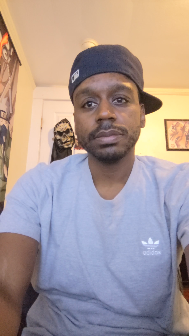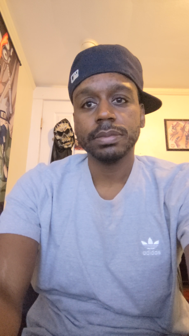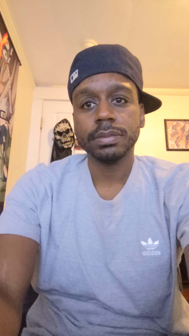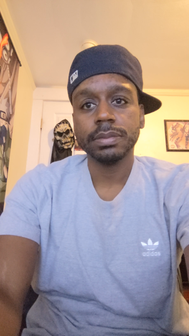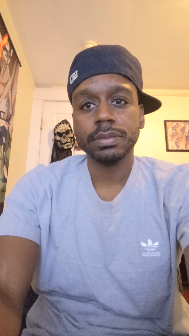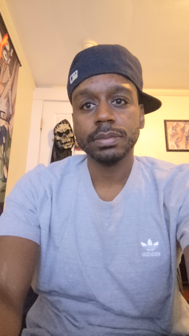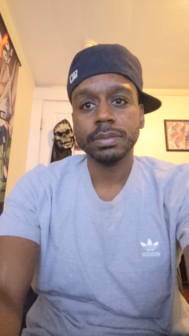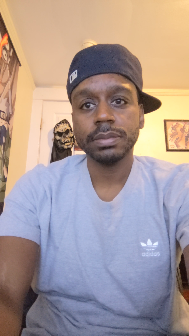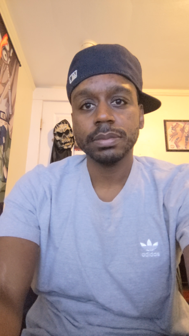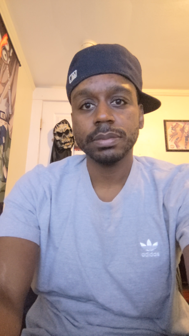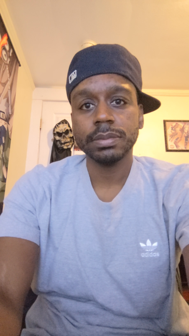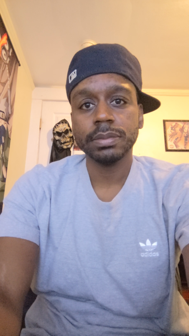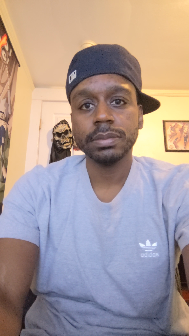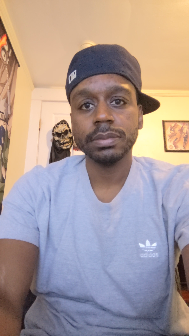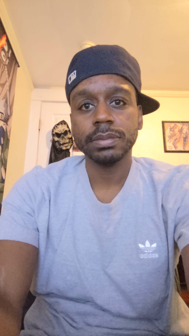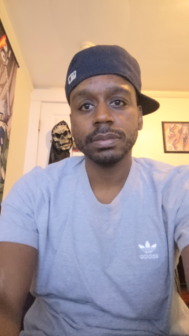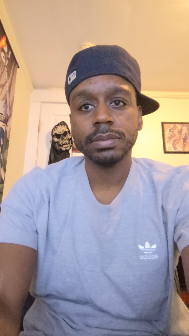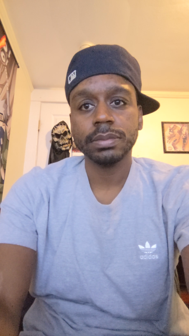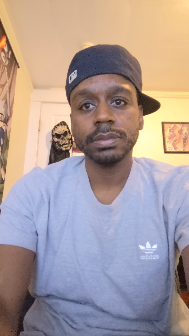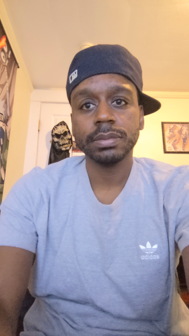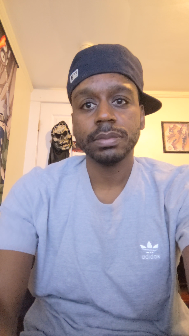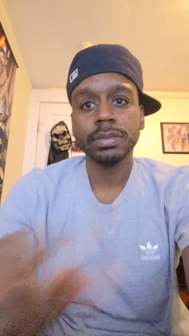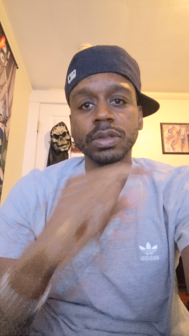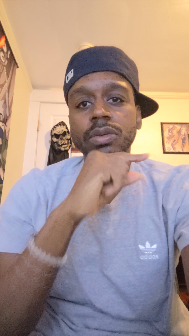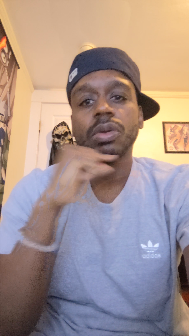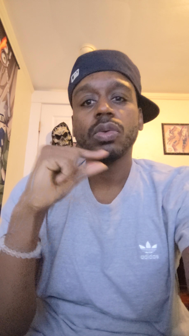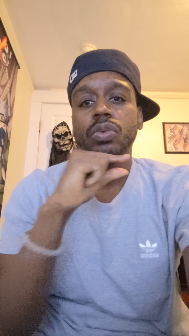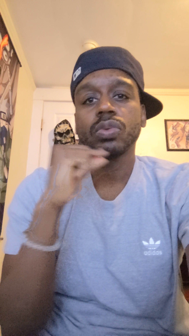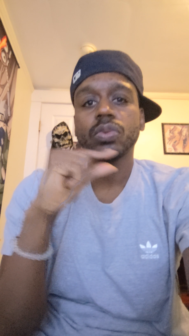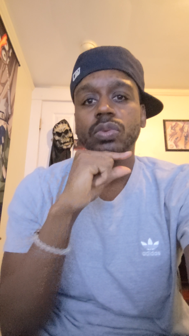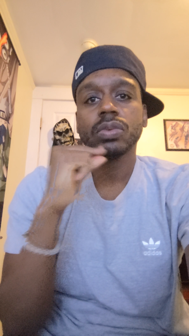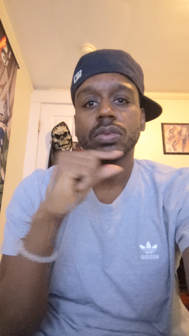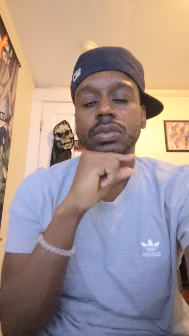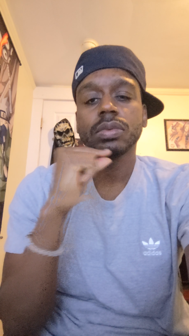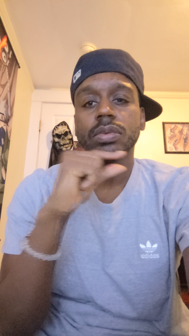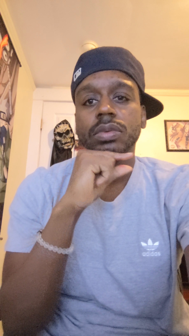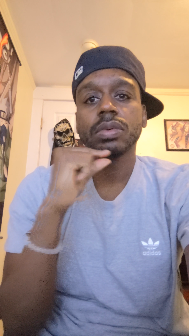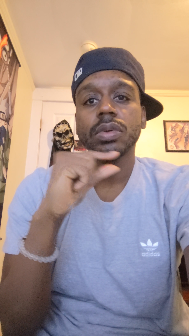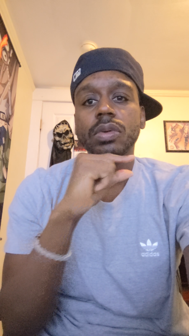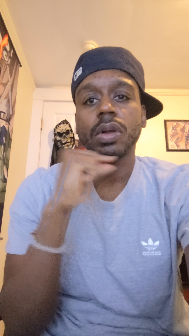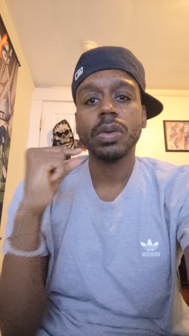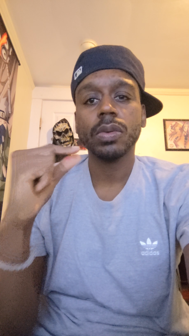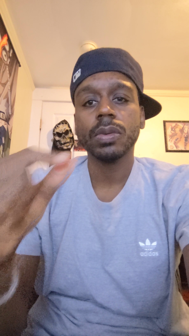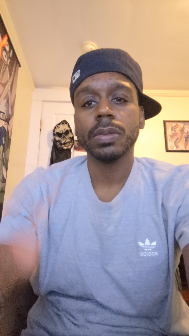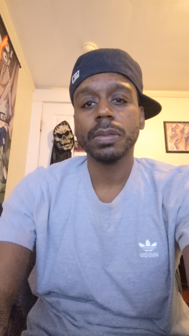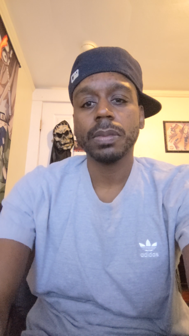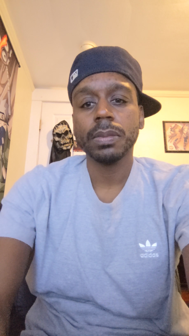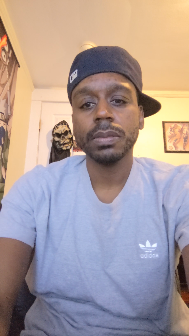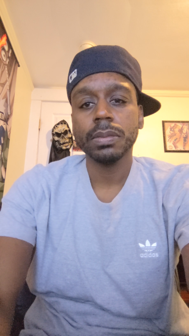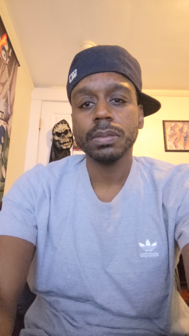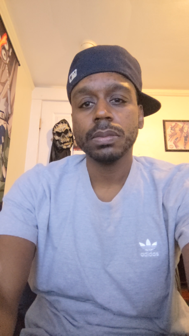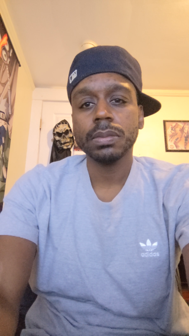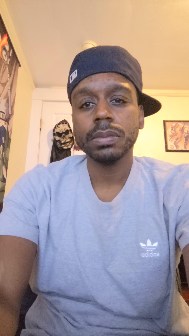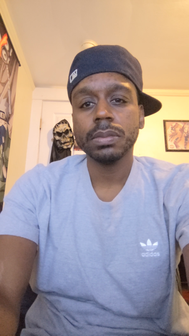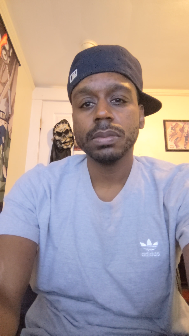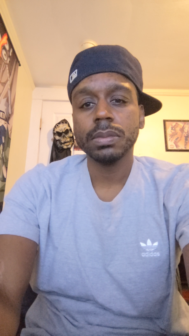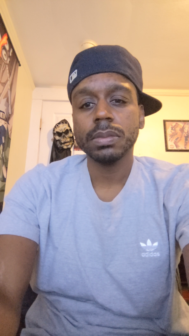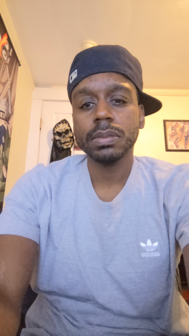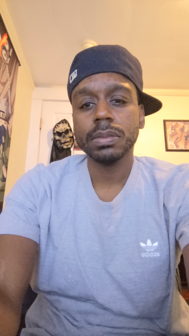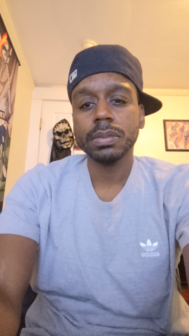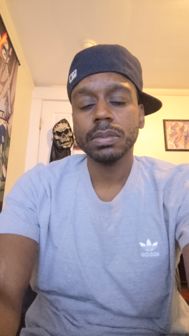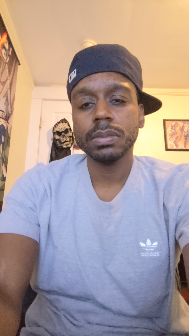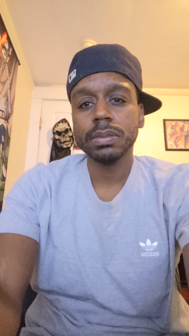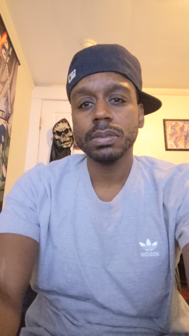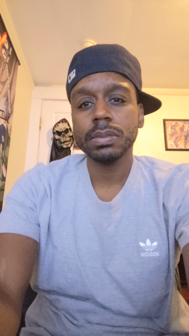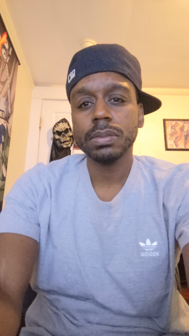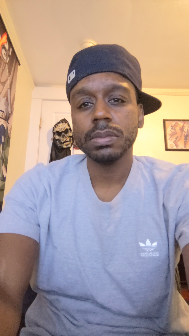glue